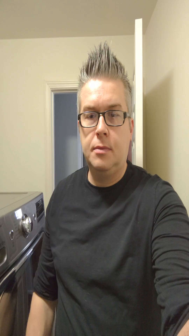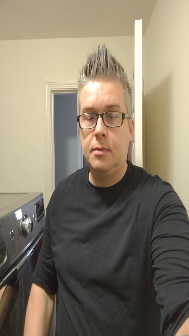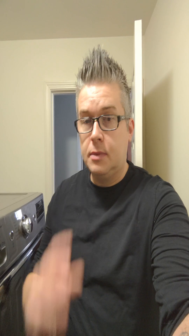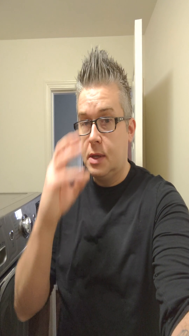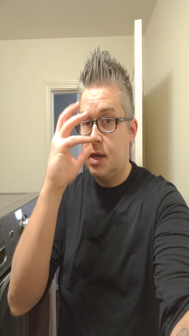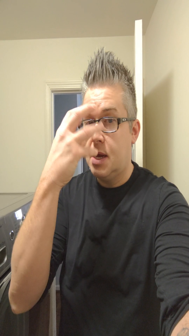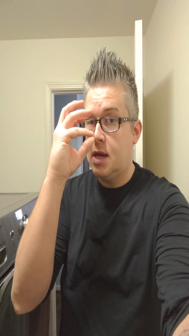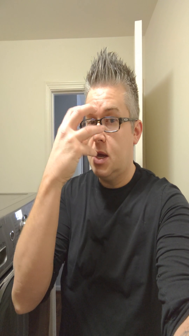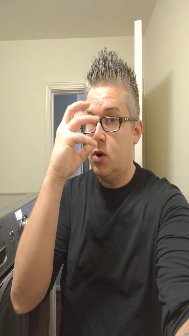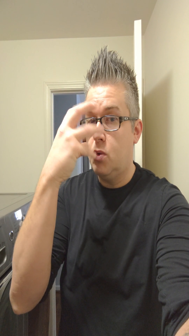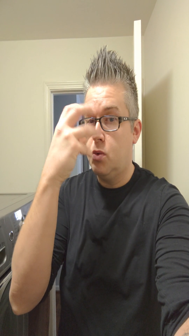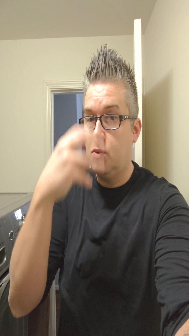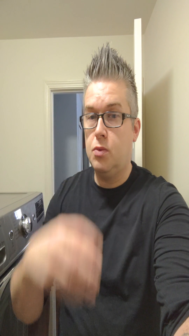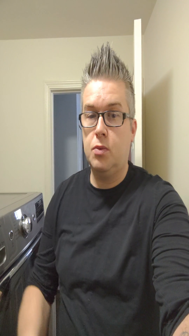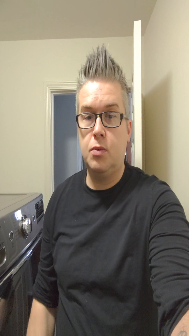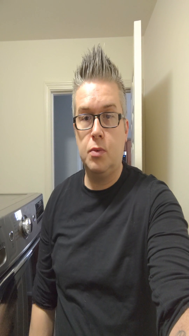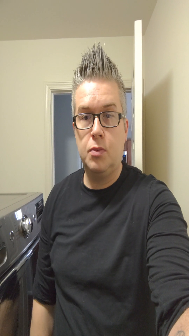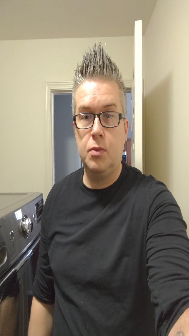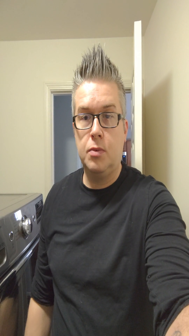clown